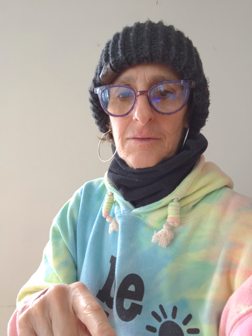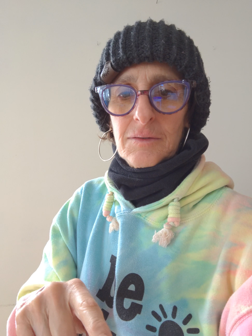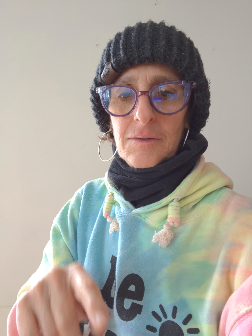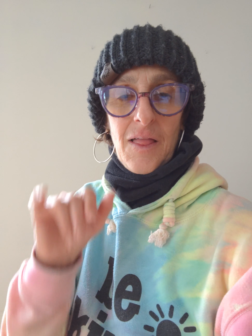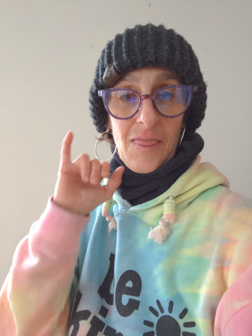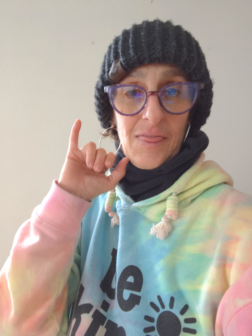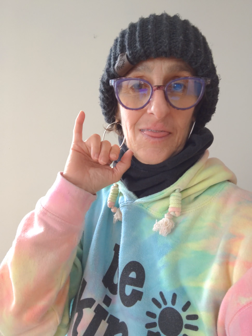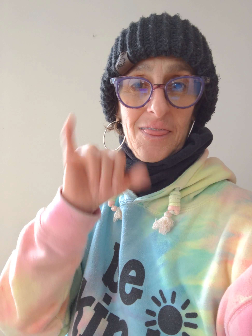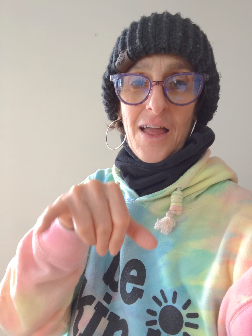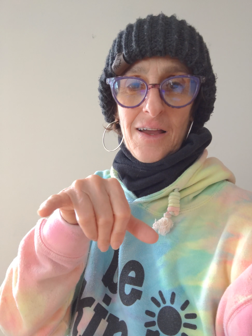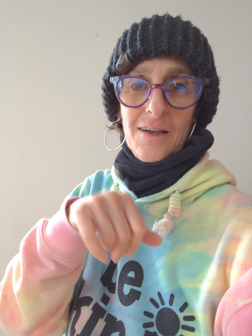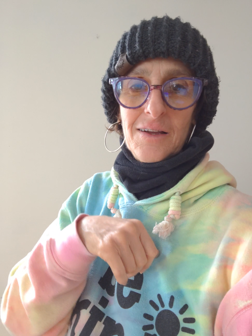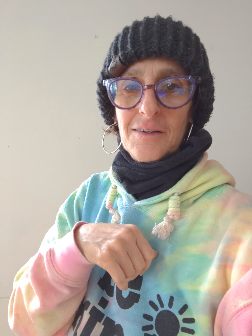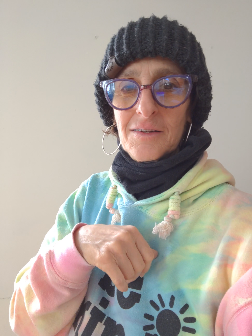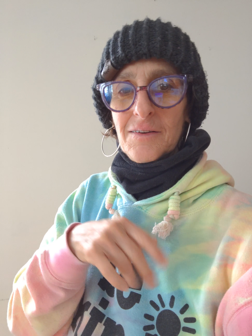that